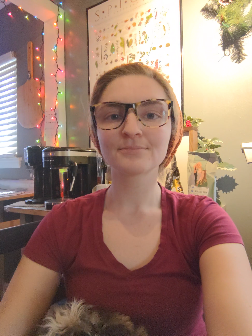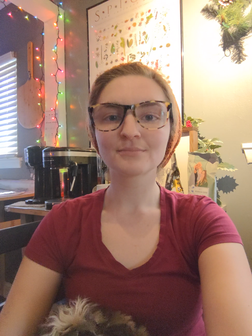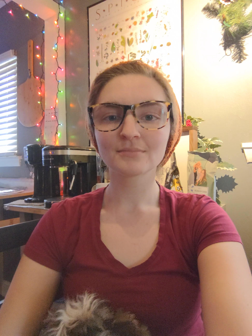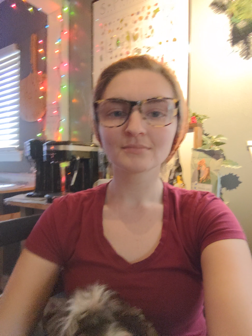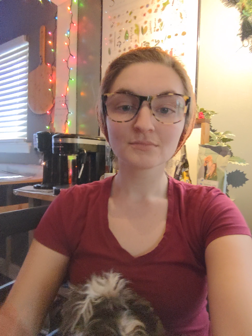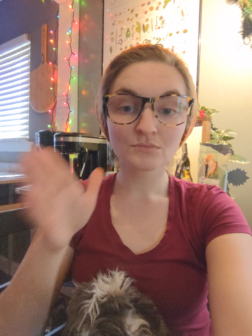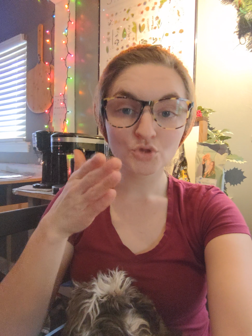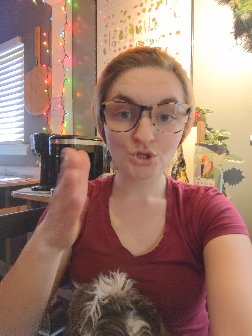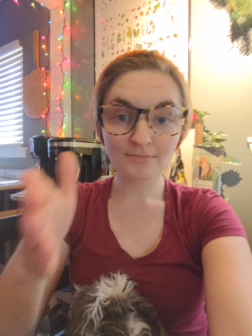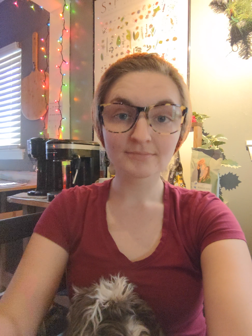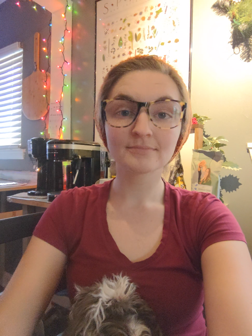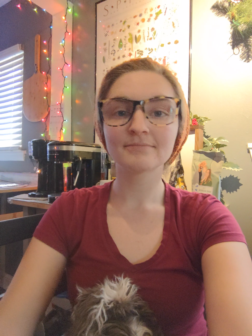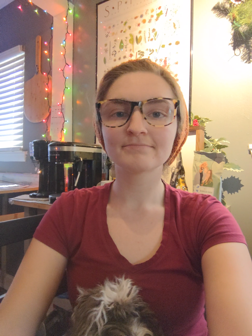fish